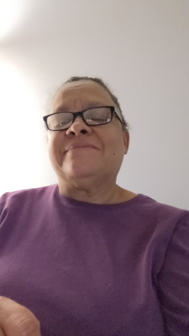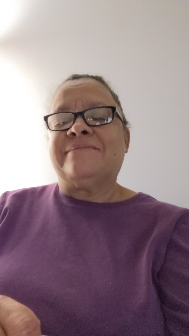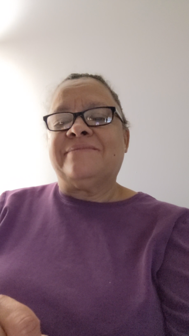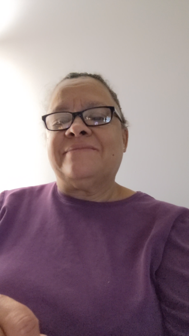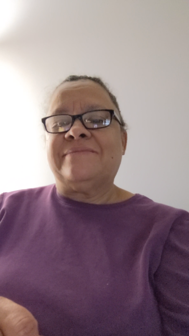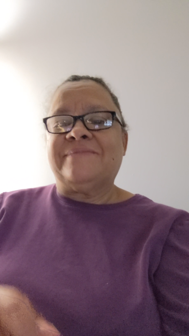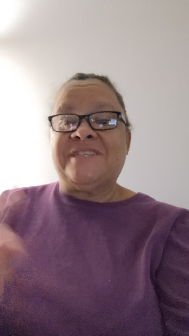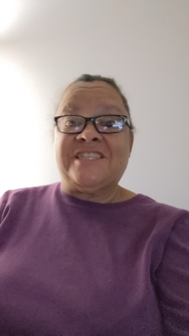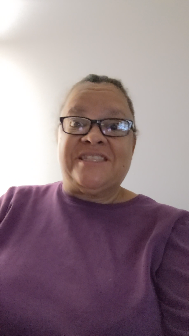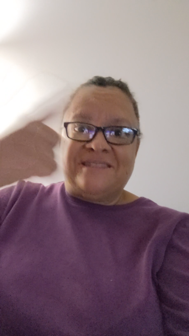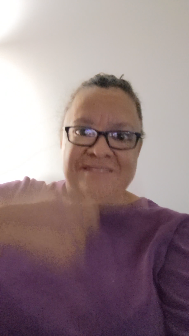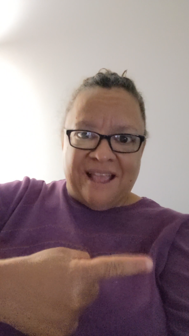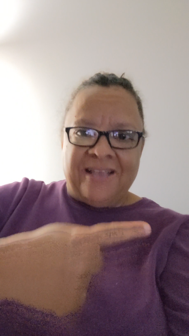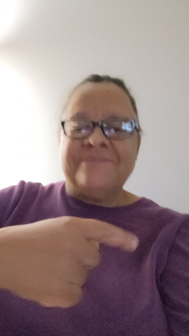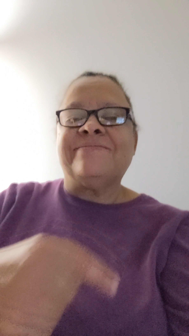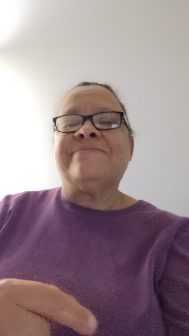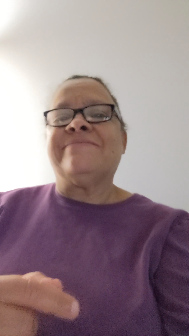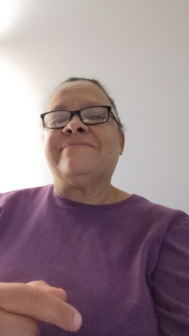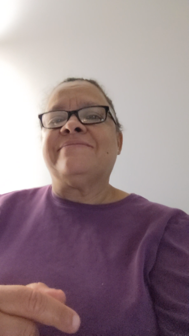day